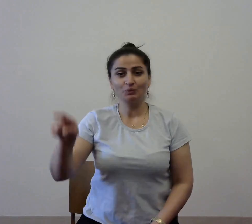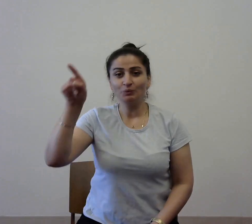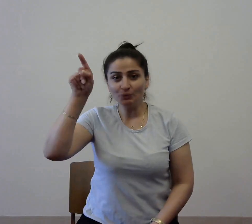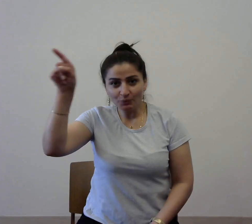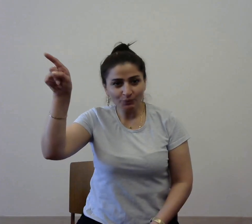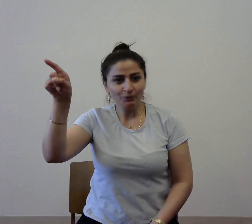O